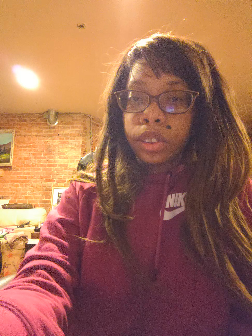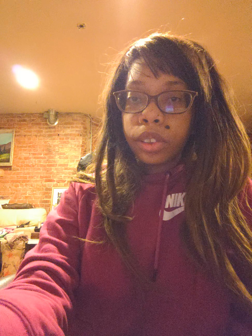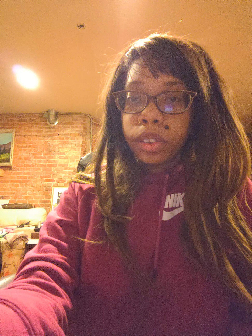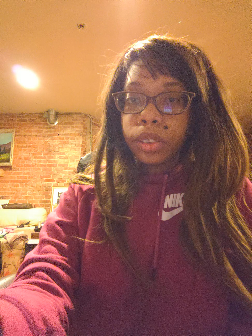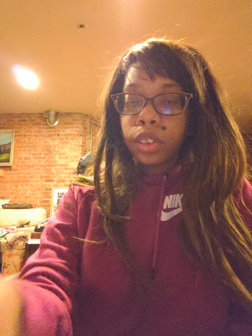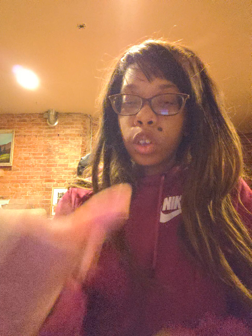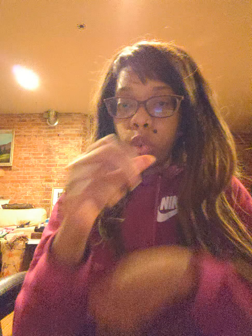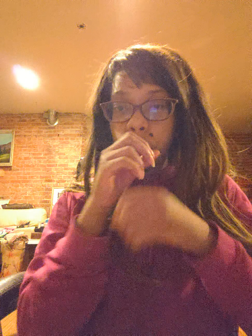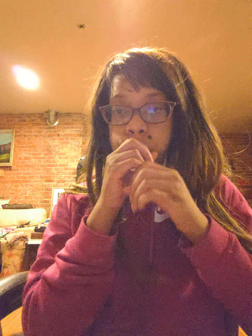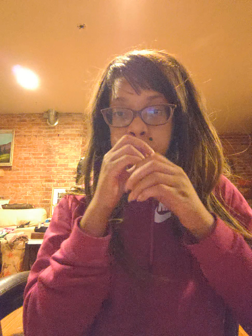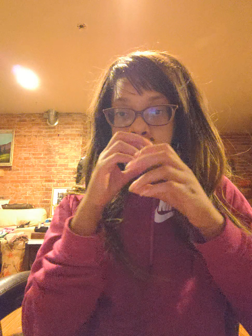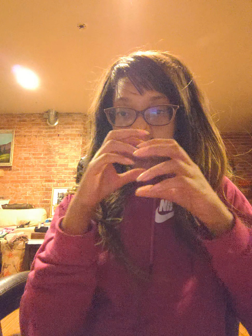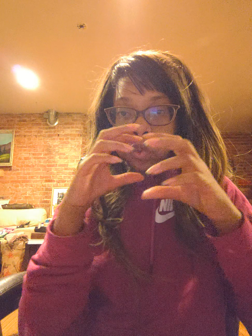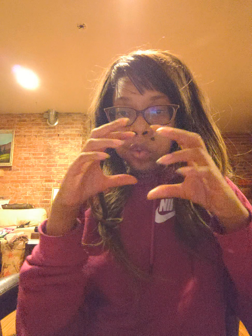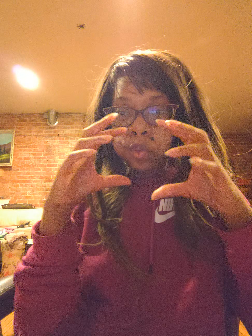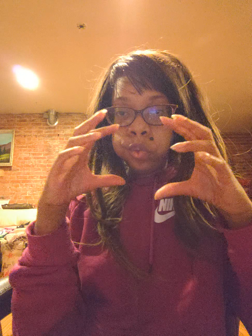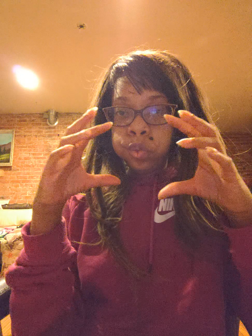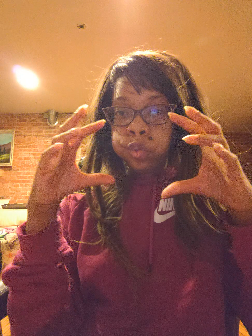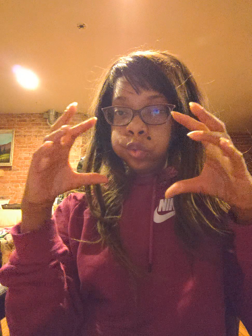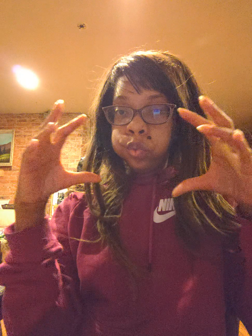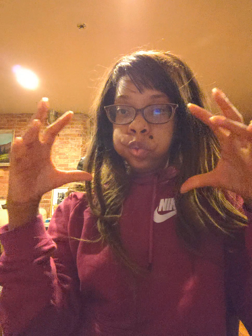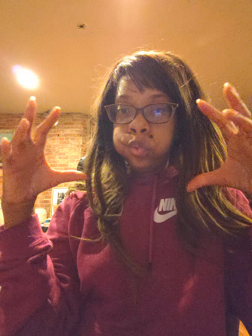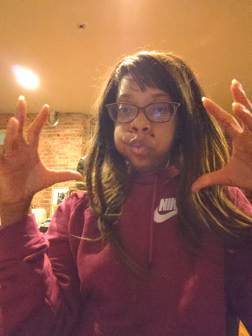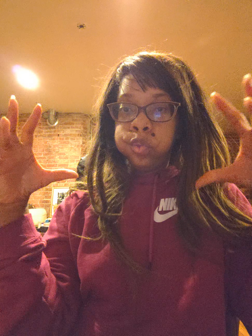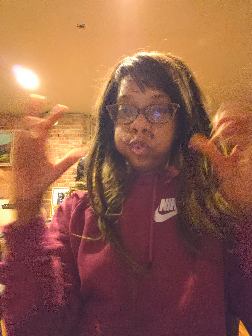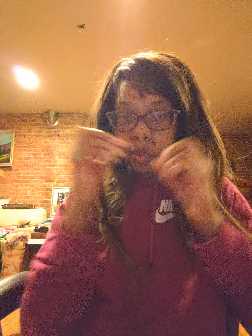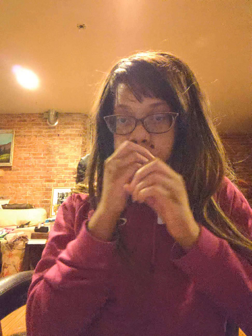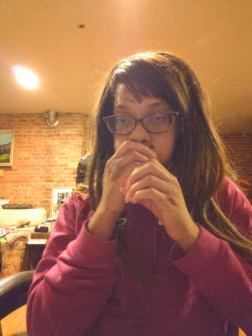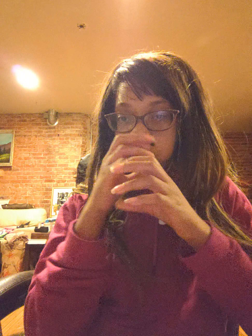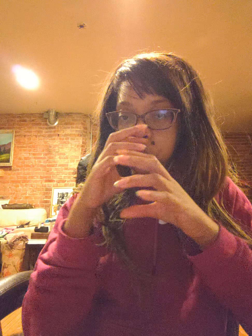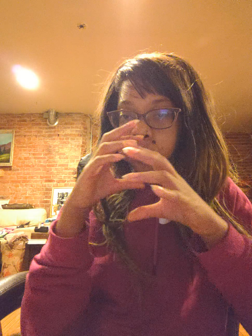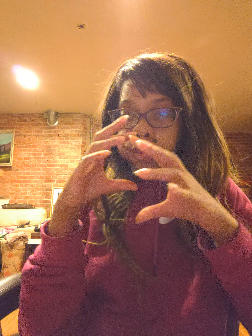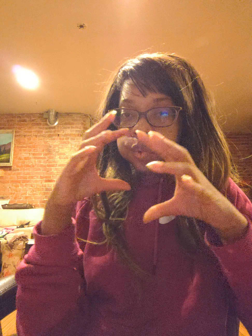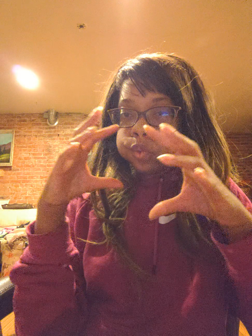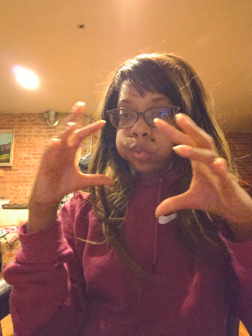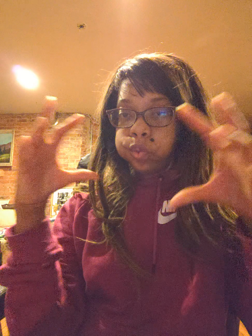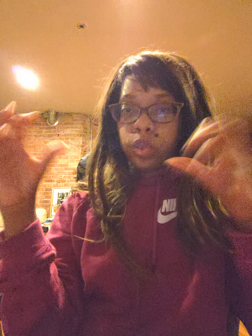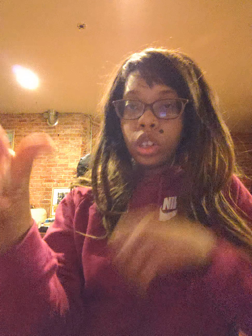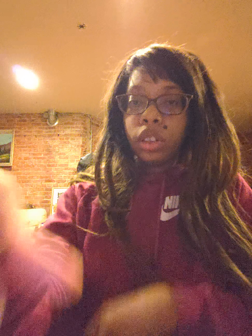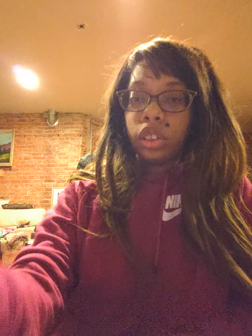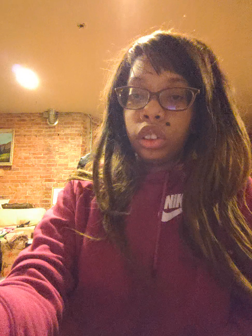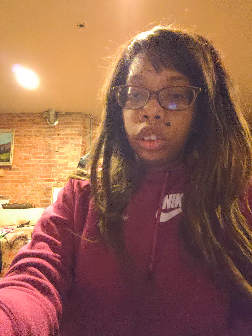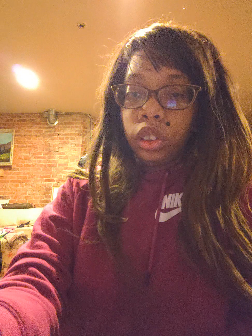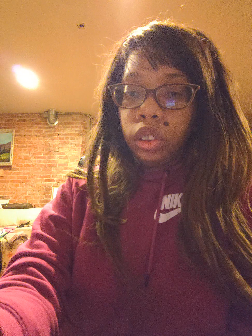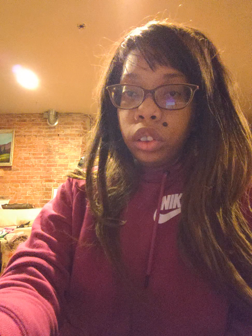balloon